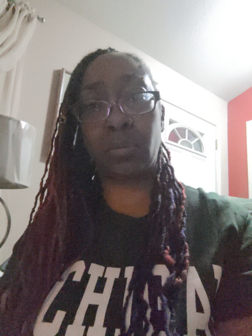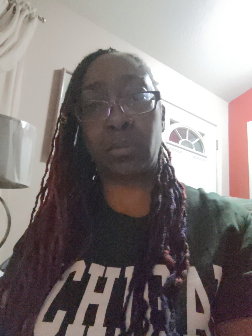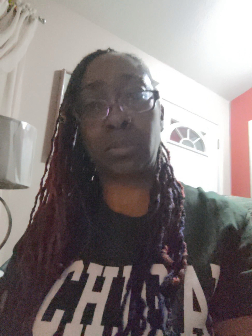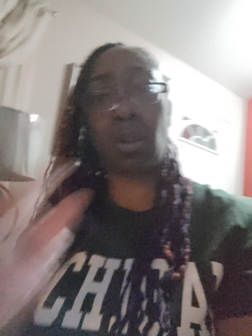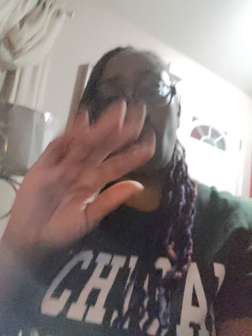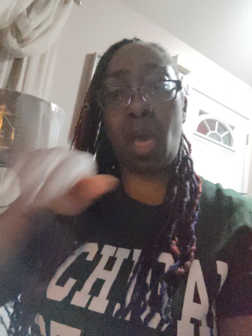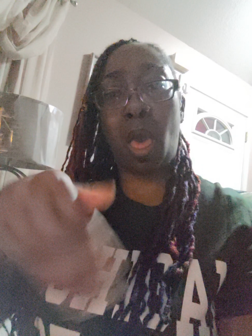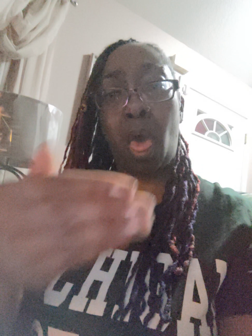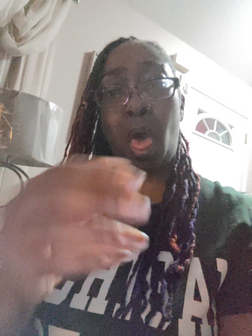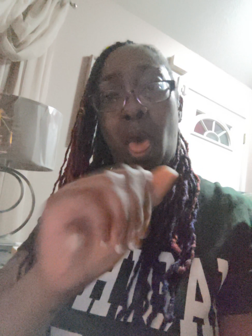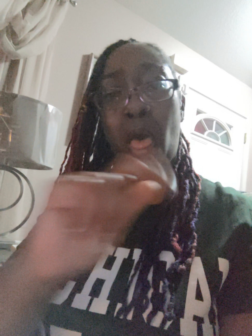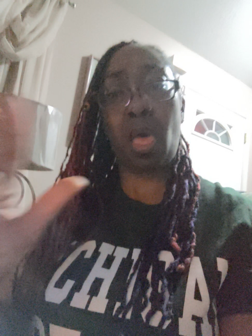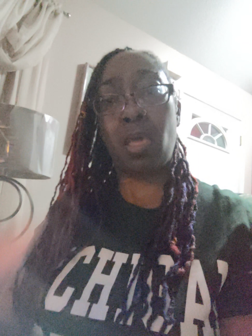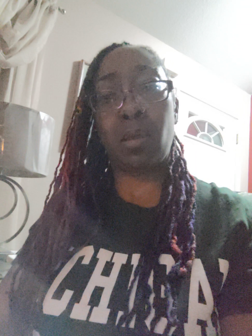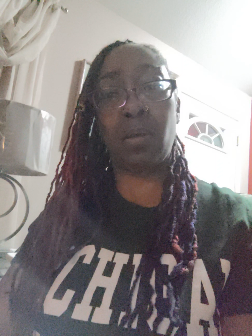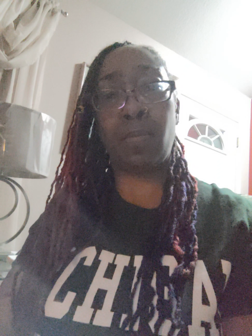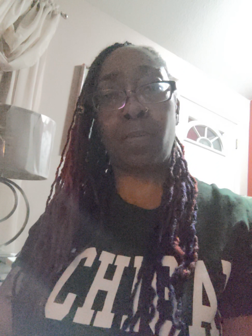all